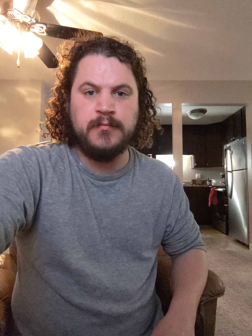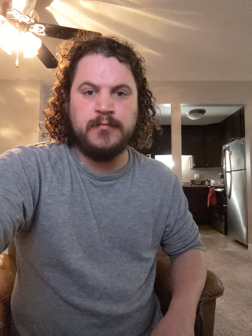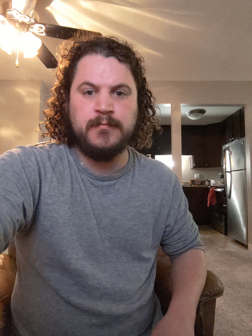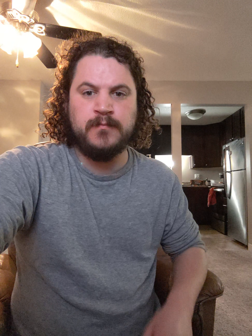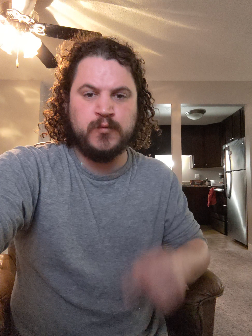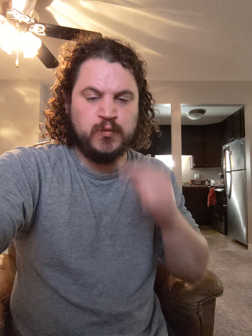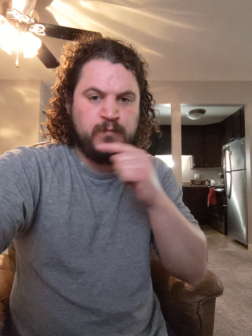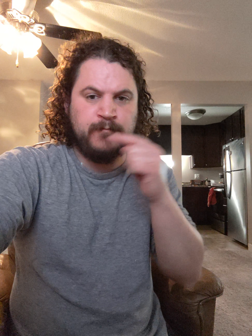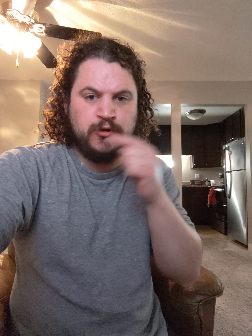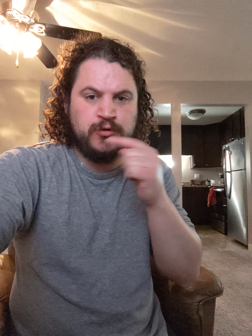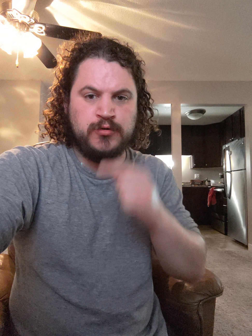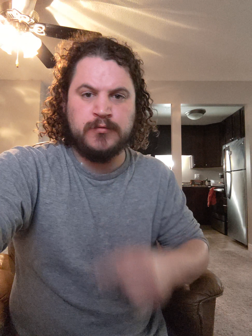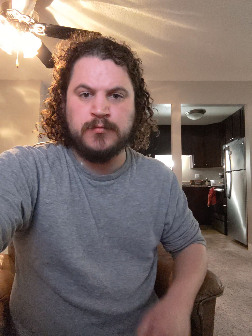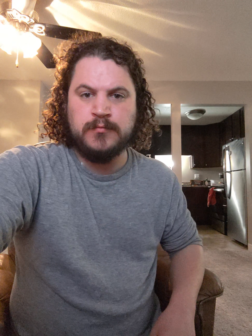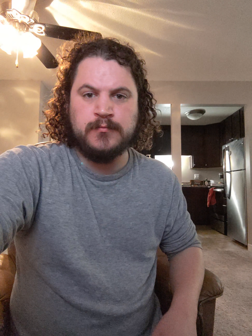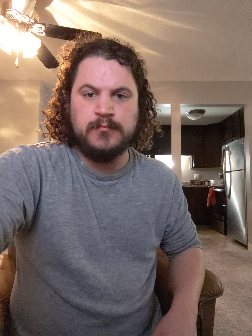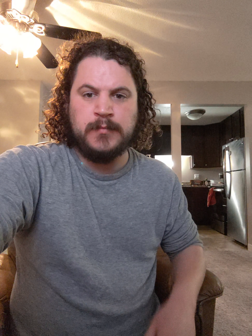toothbrush